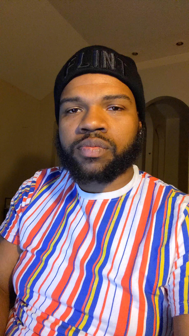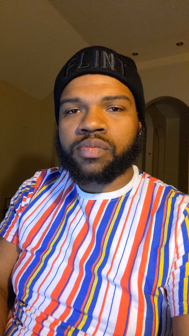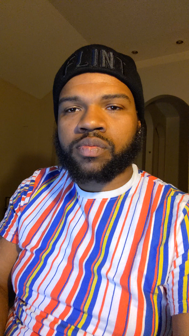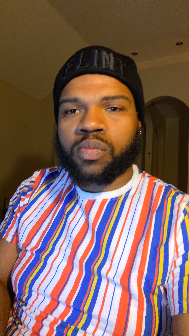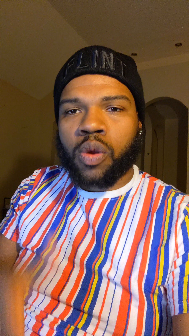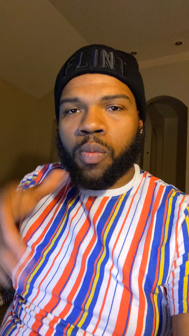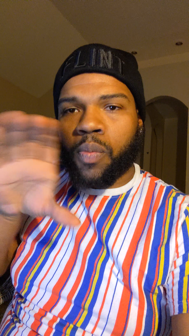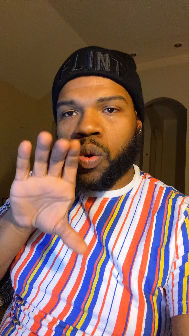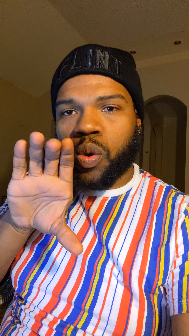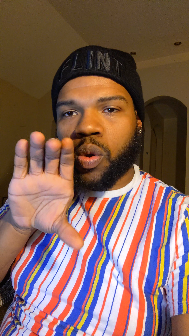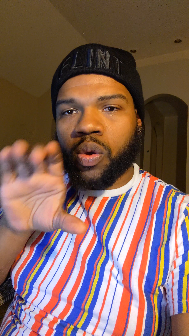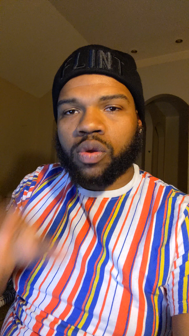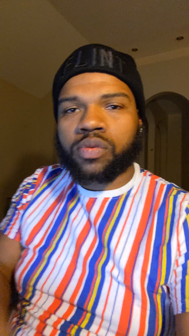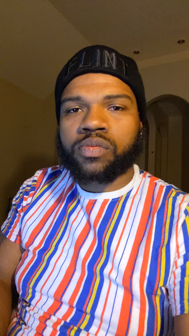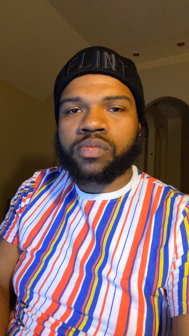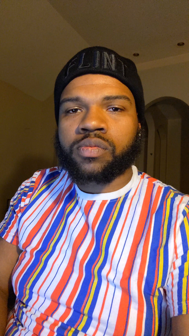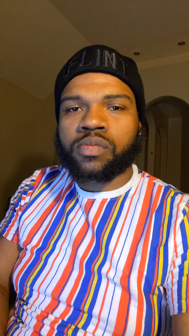pour